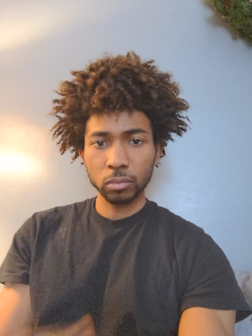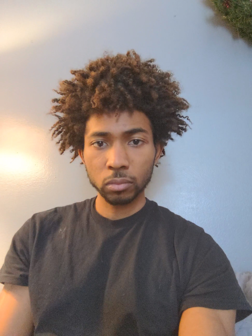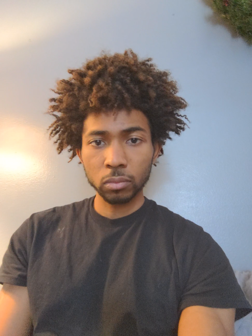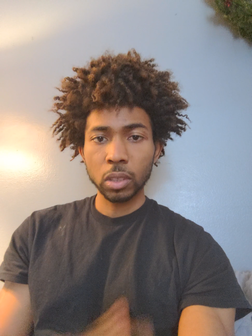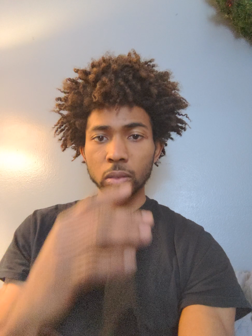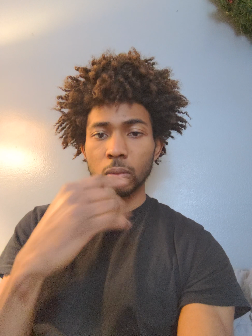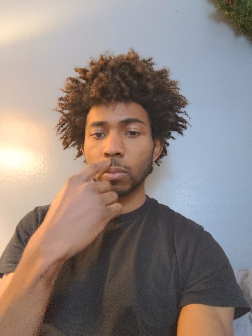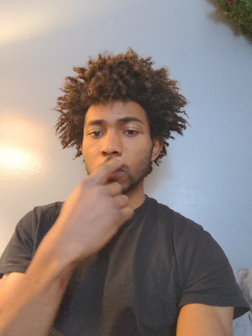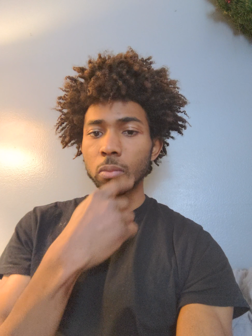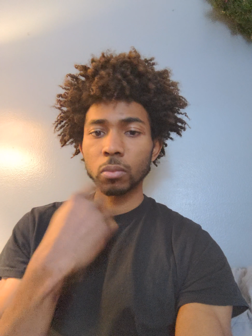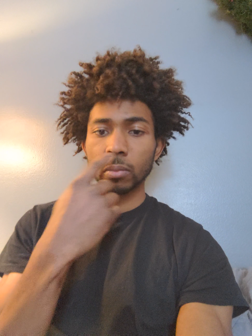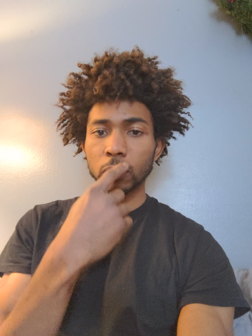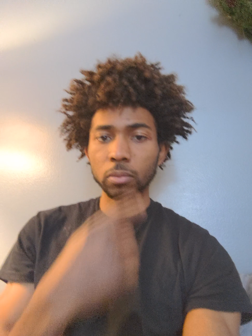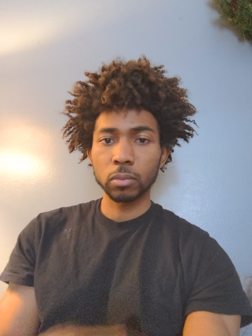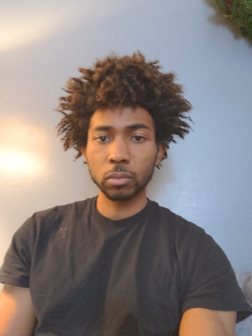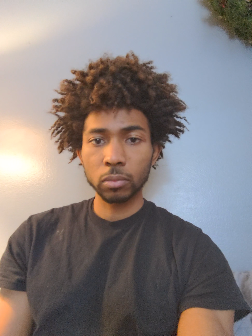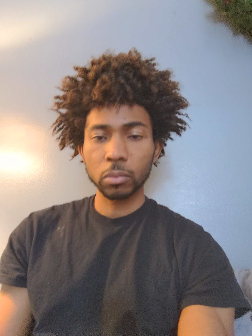mouth